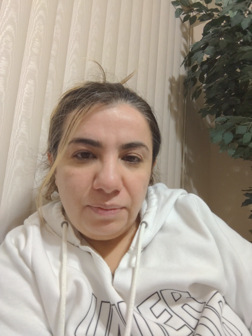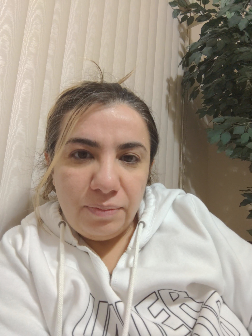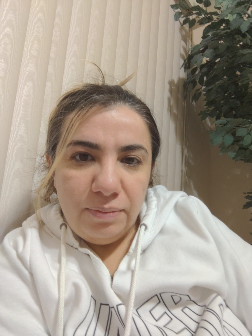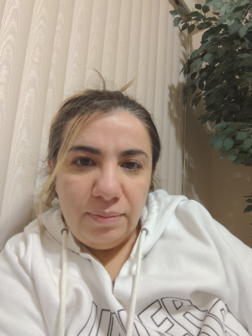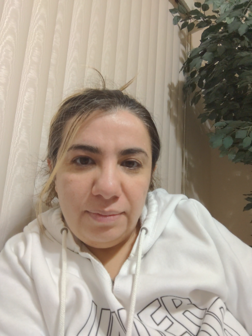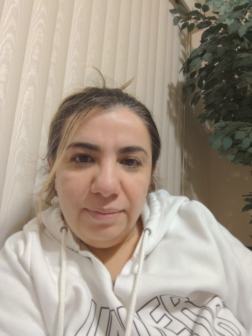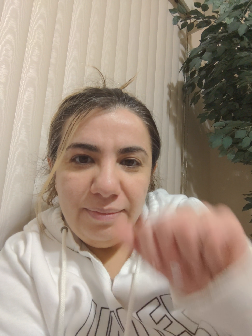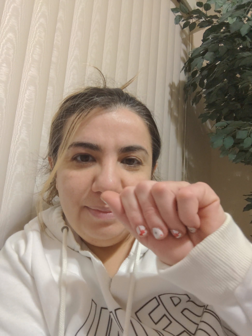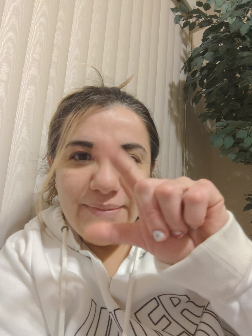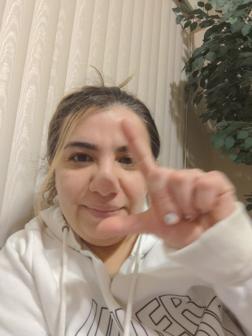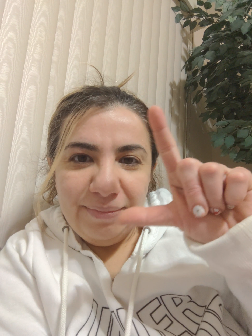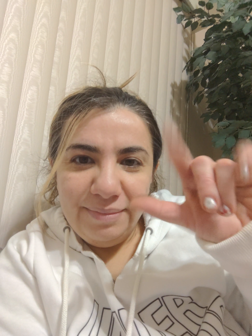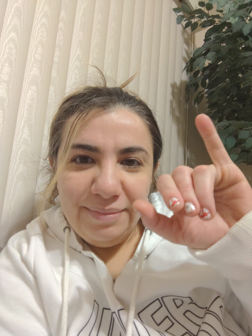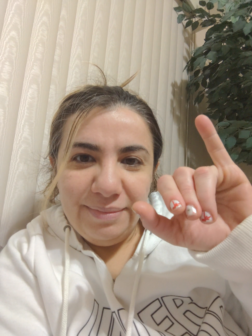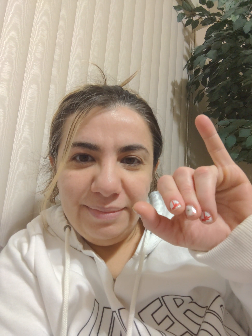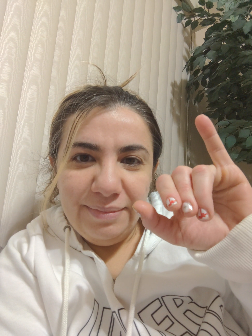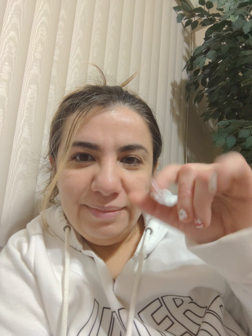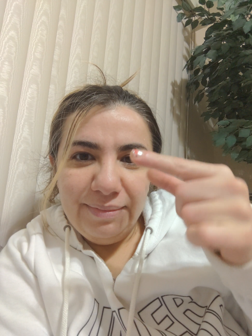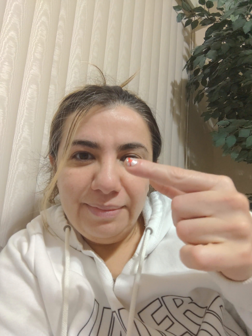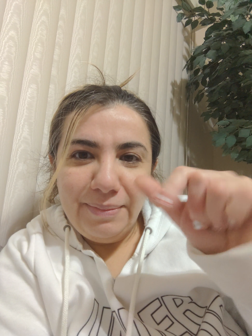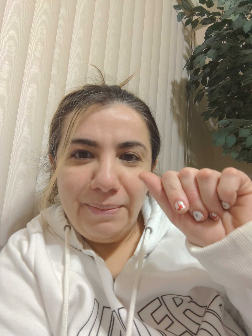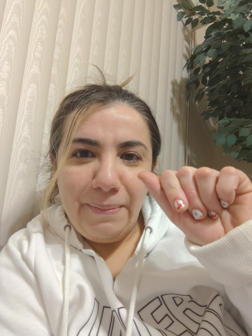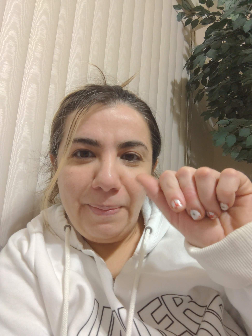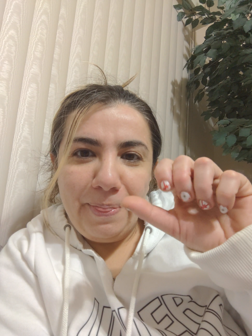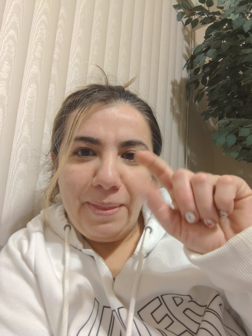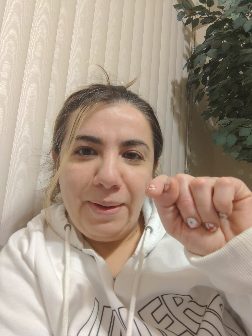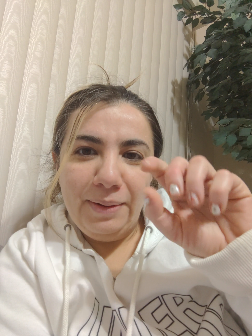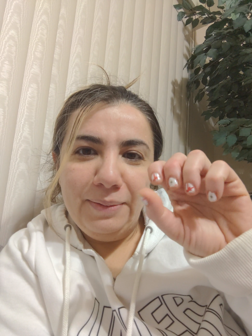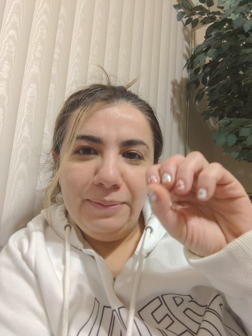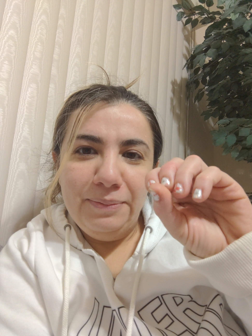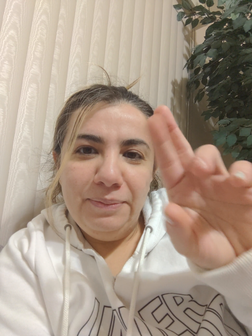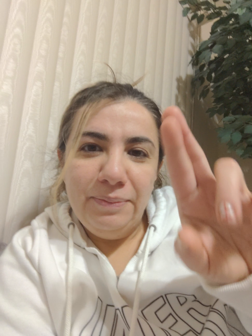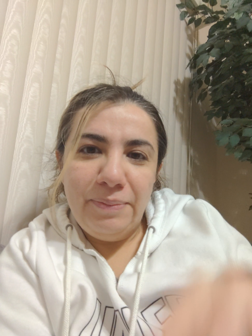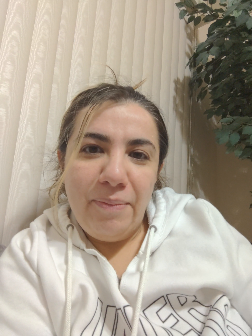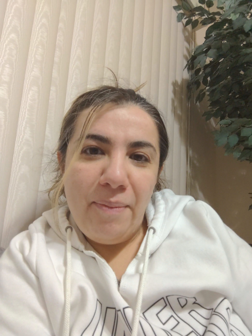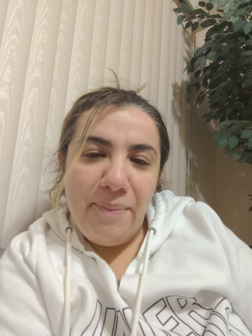alligator